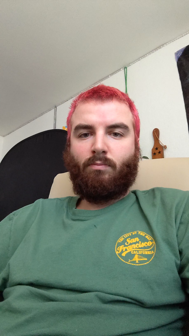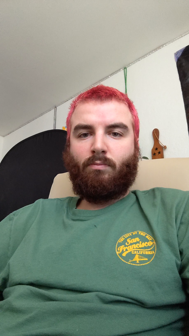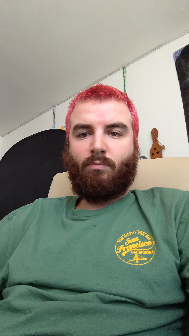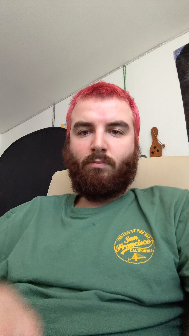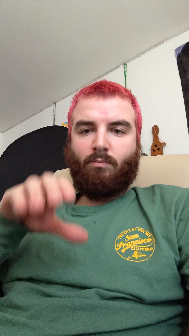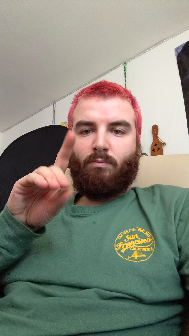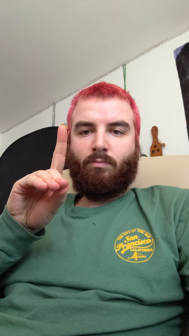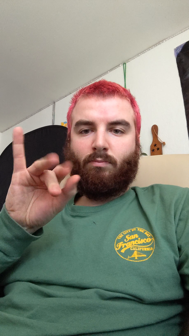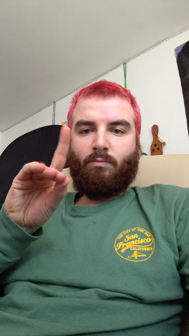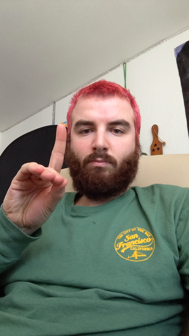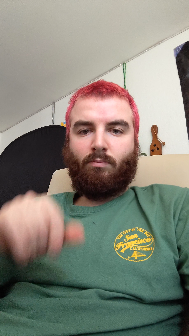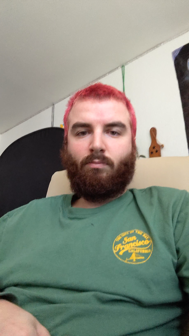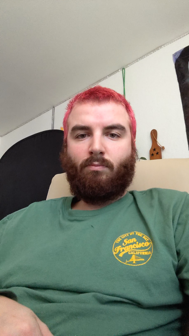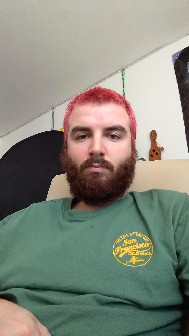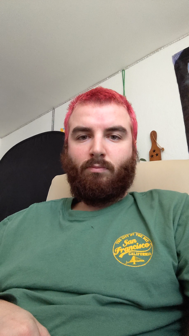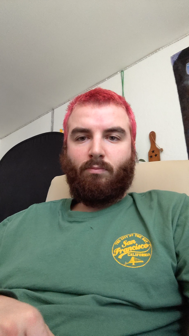did